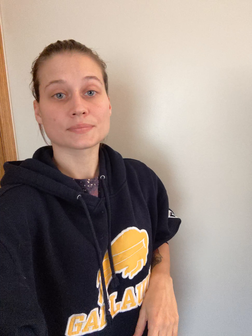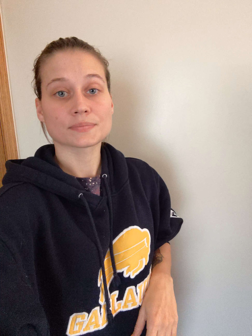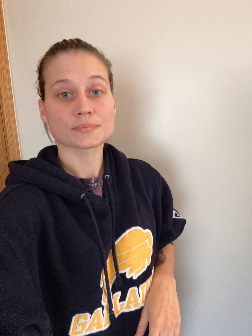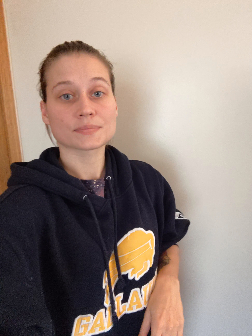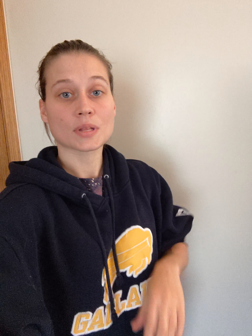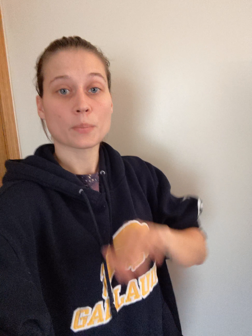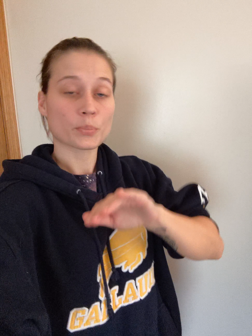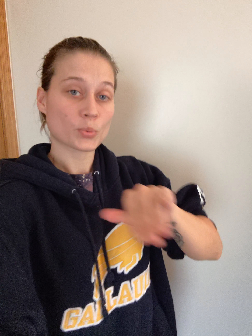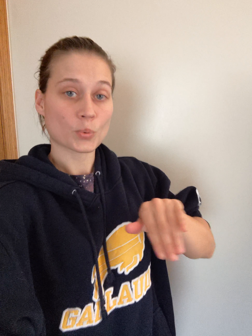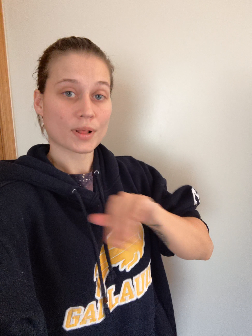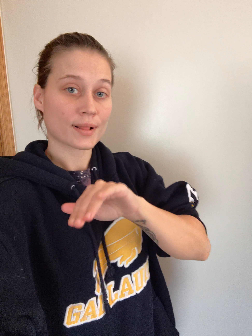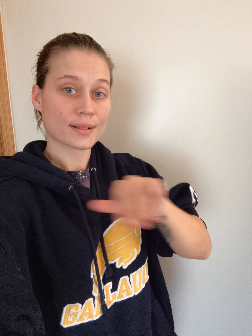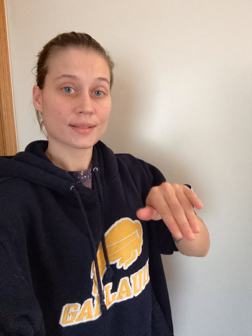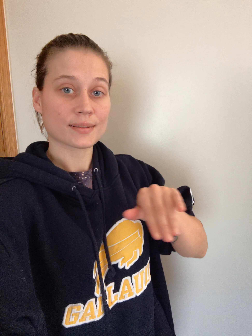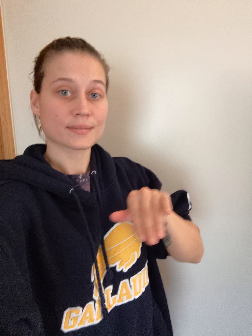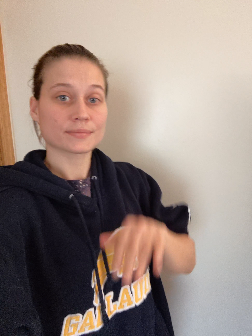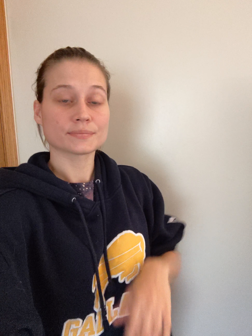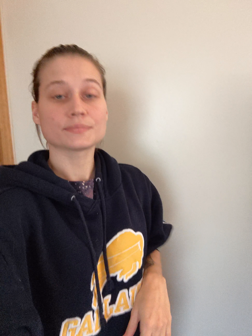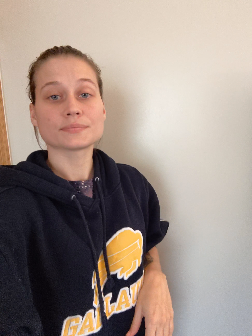pool